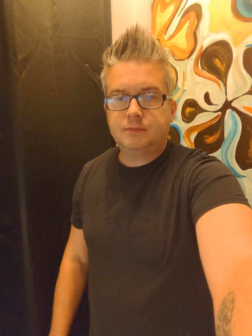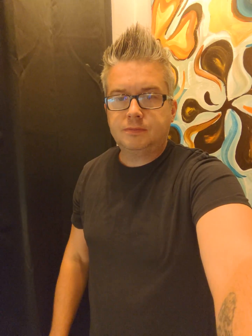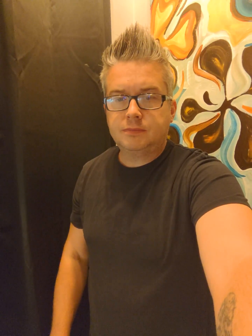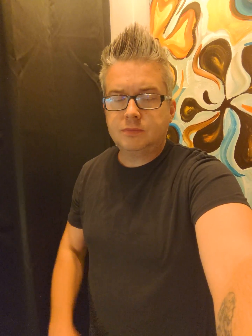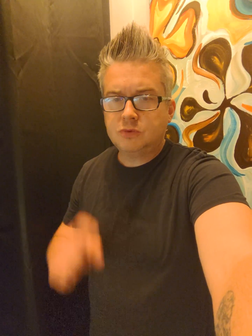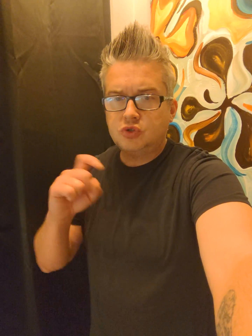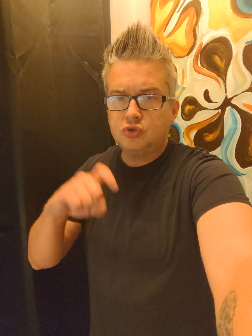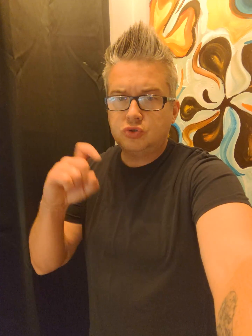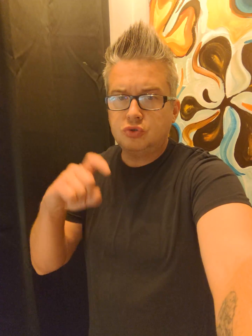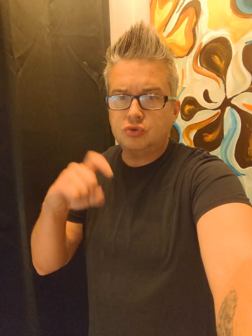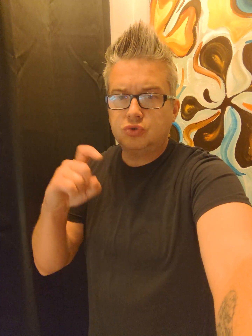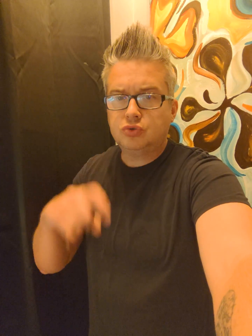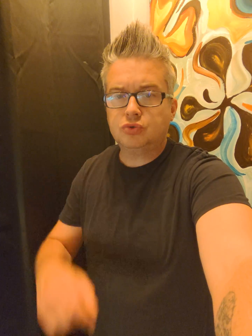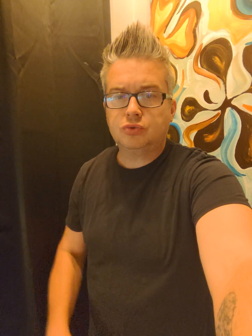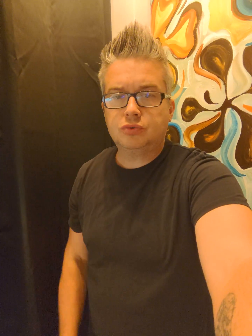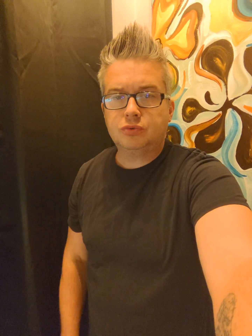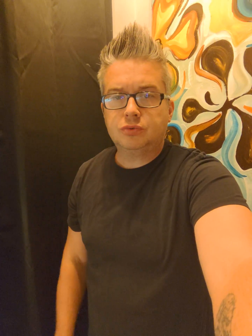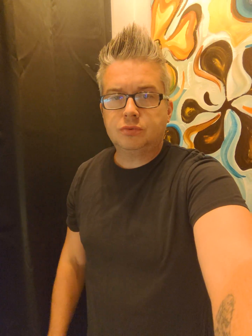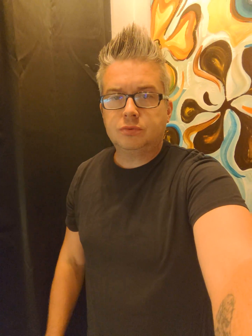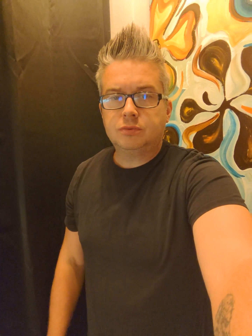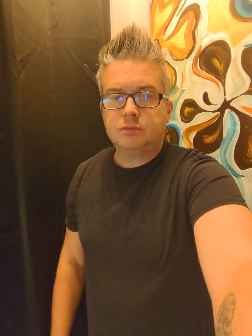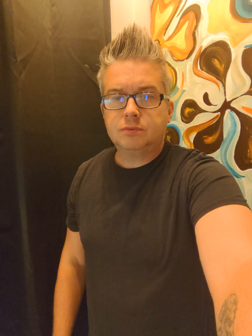should